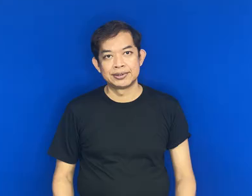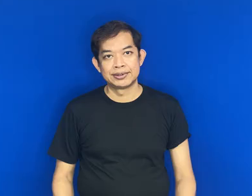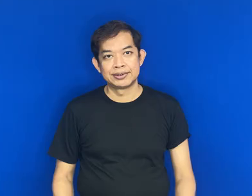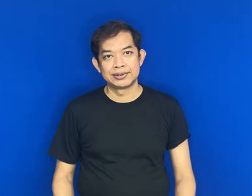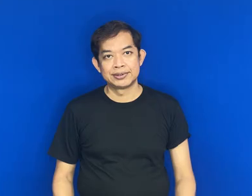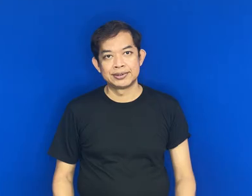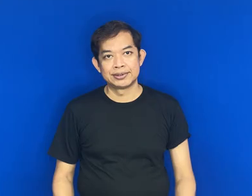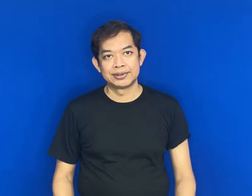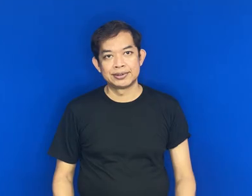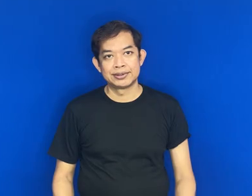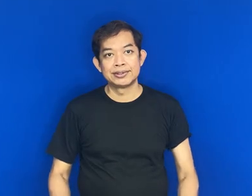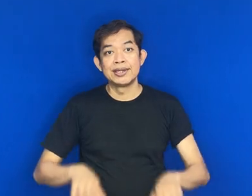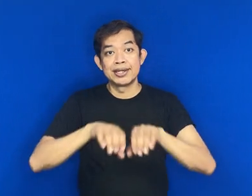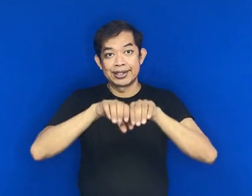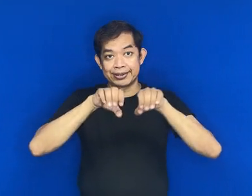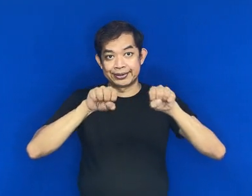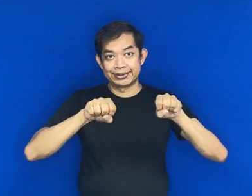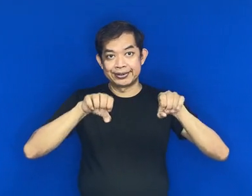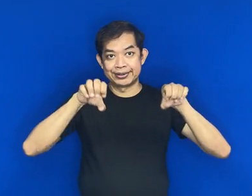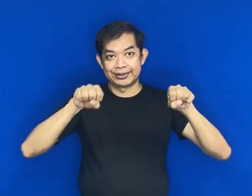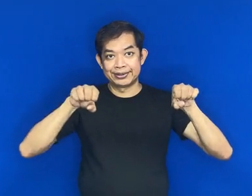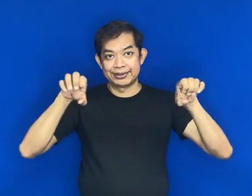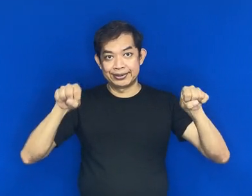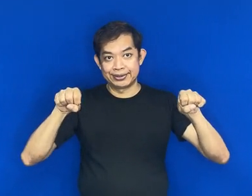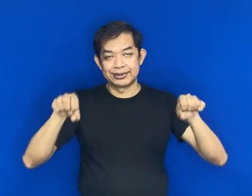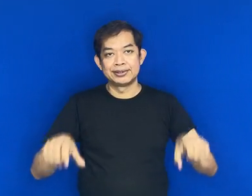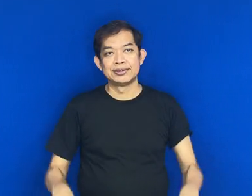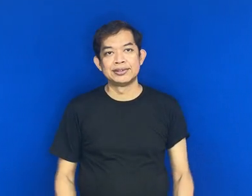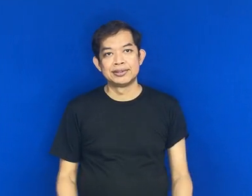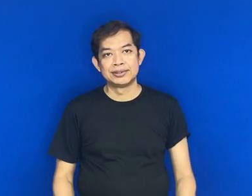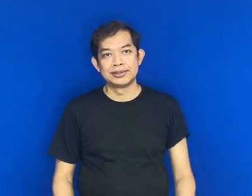longanisa